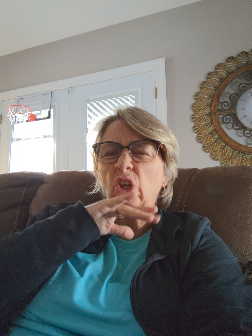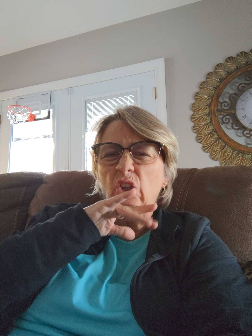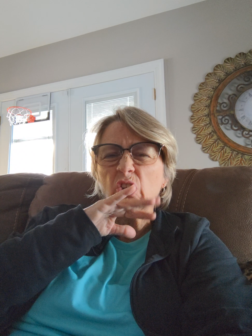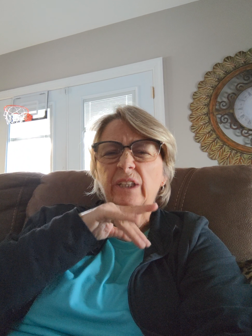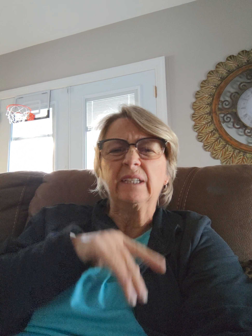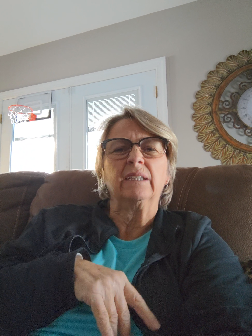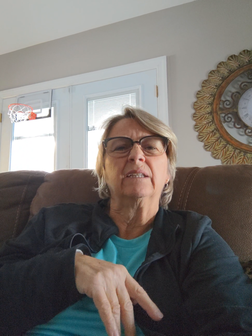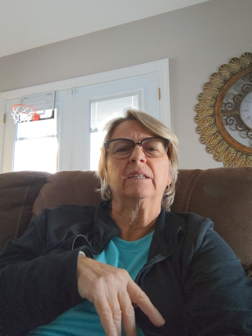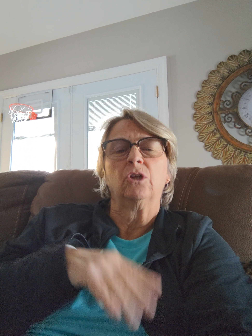dirty